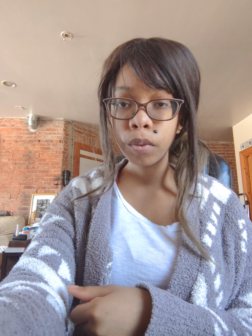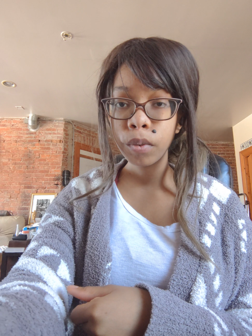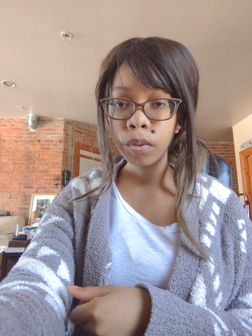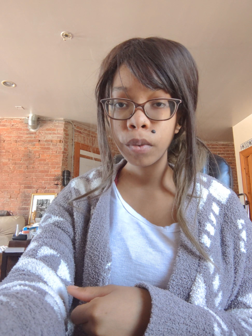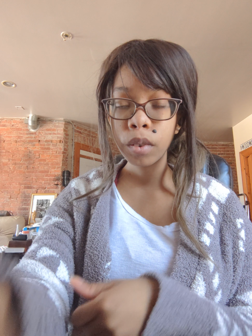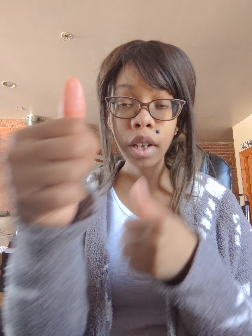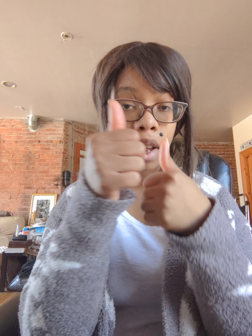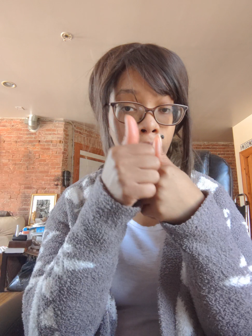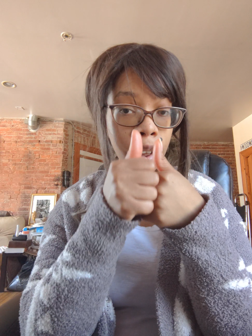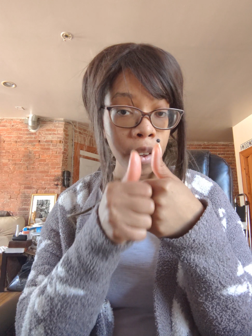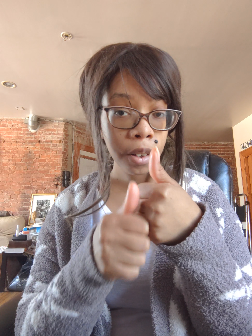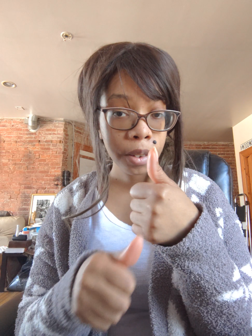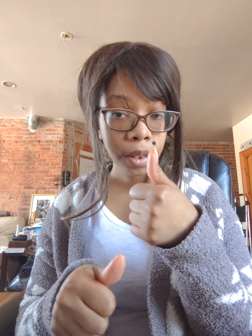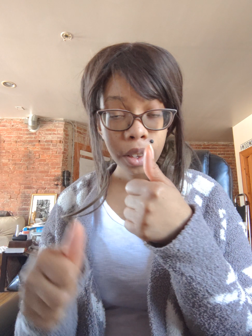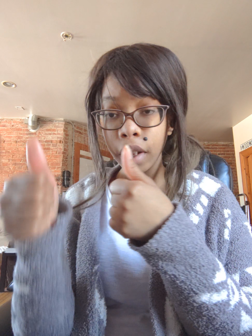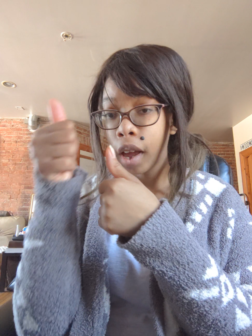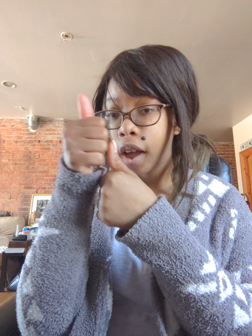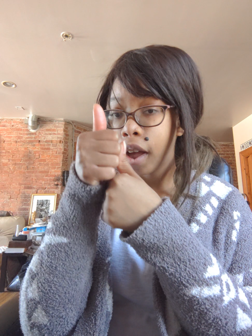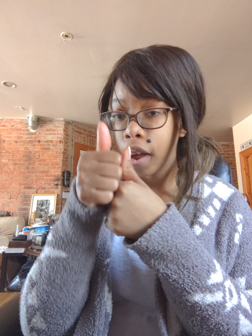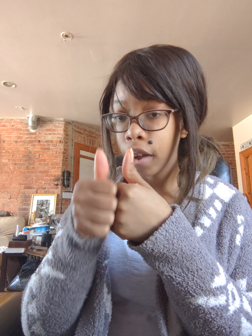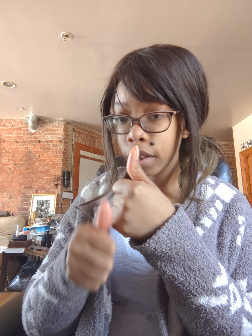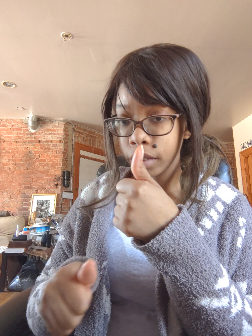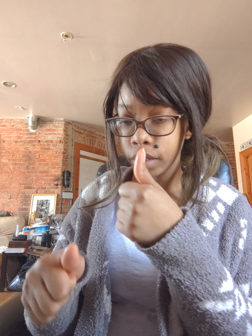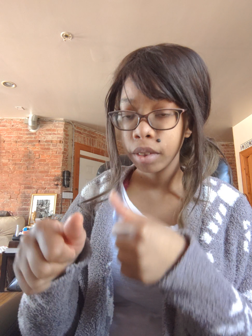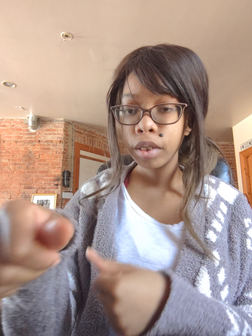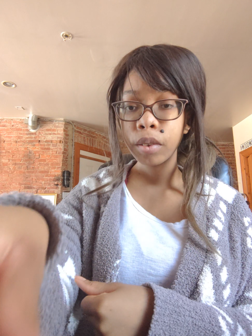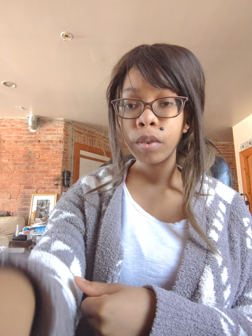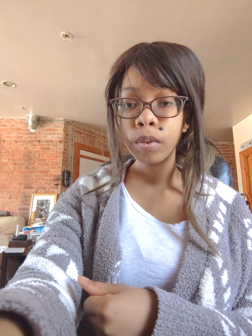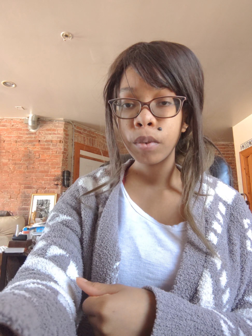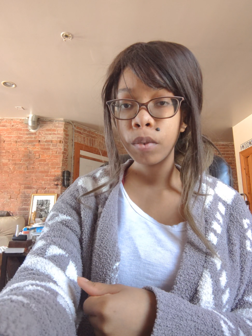every